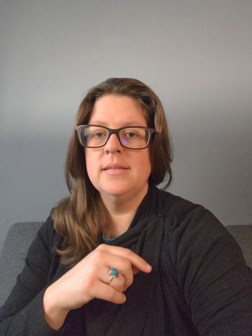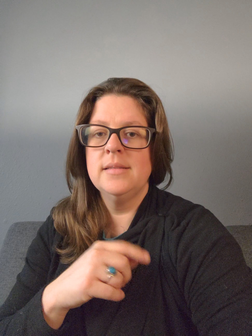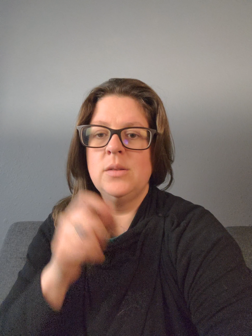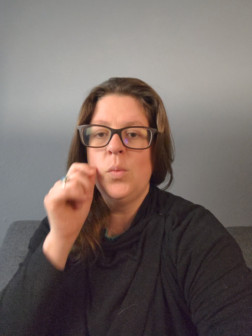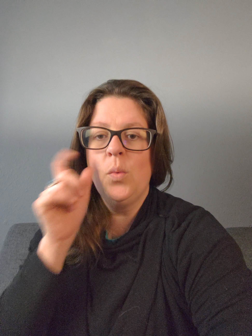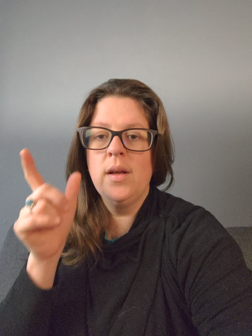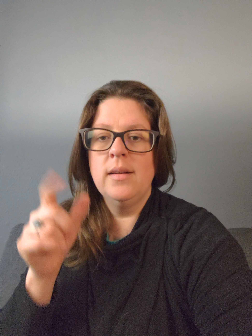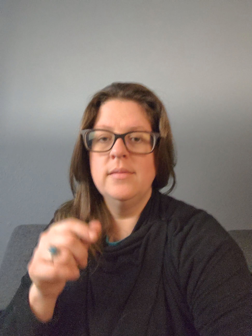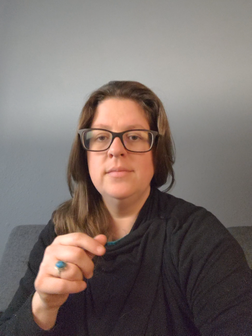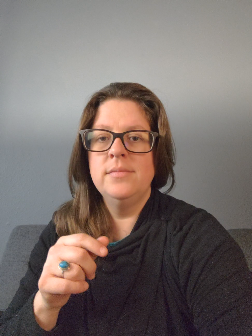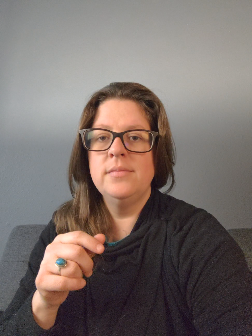wake